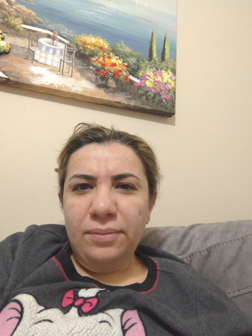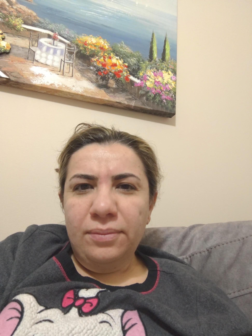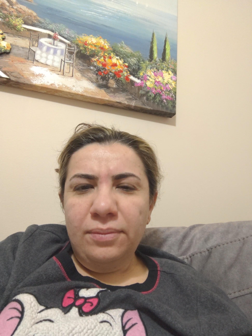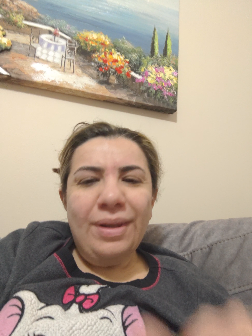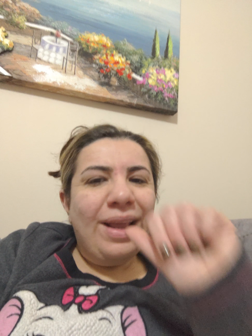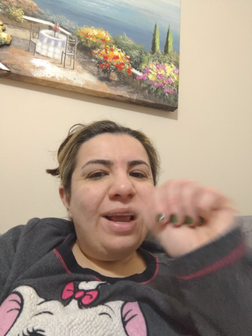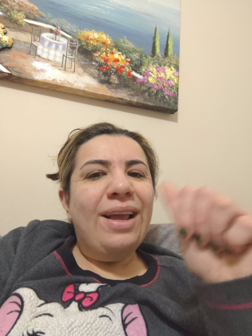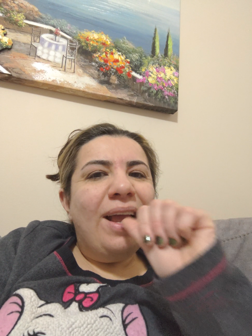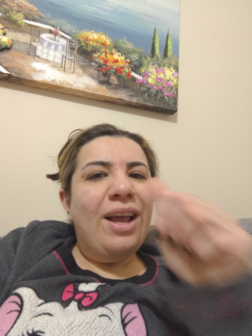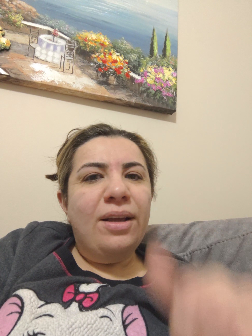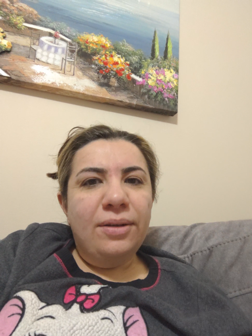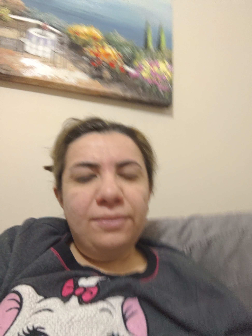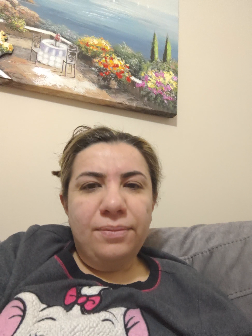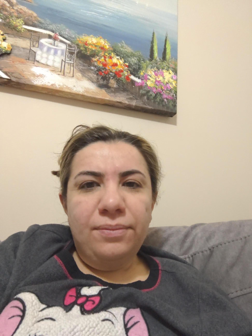nuts